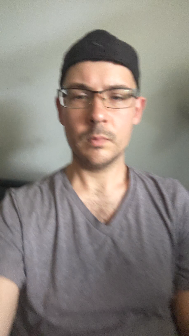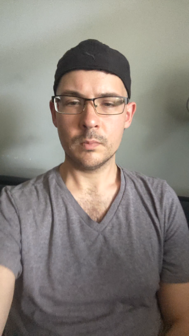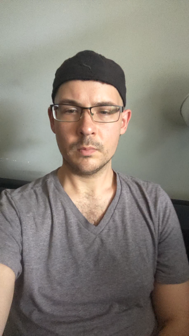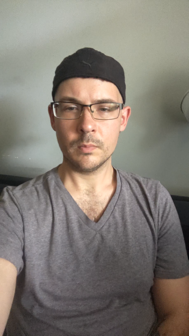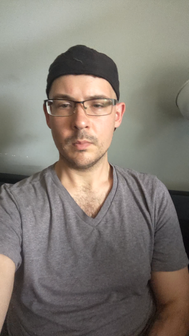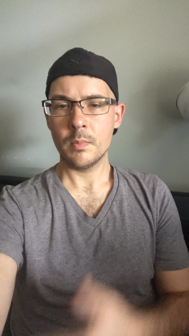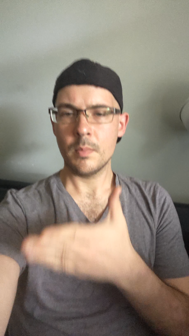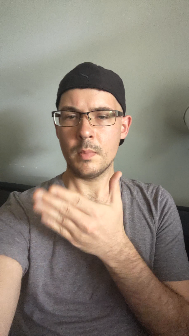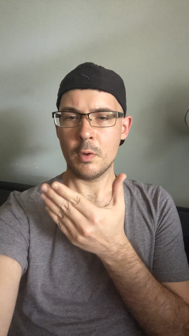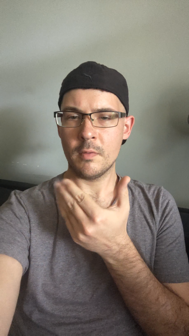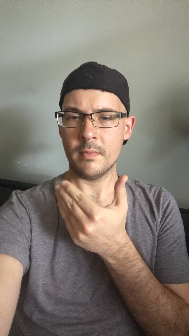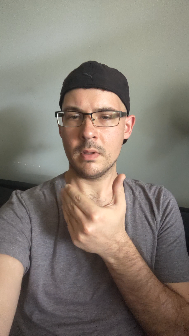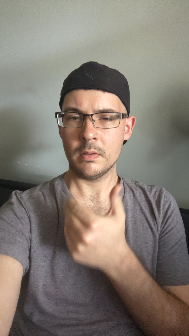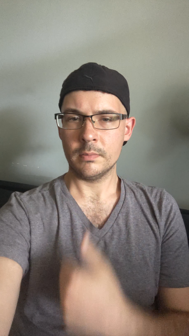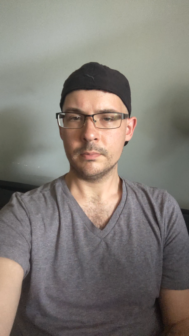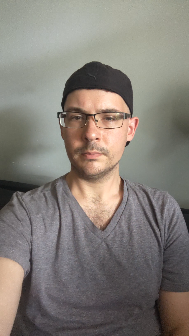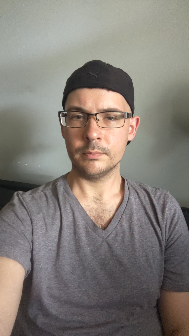butterfly